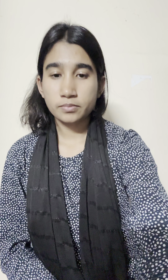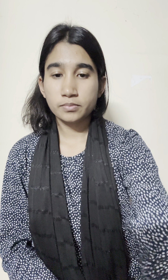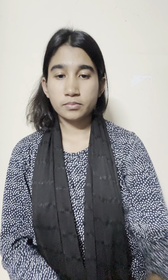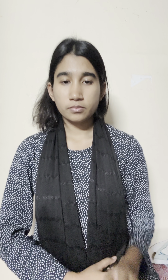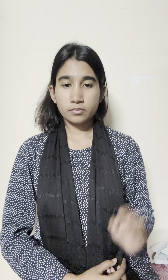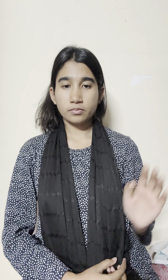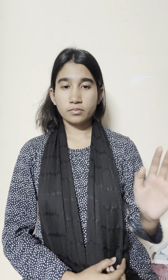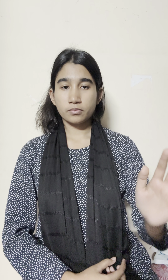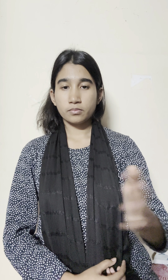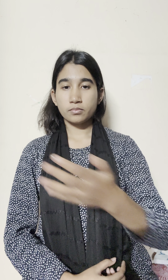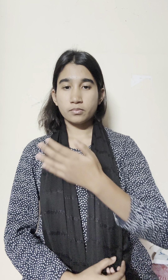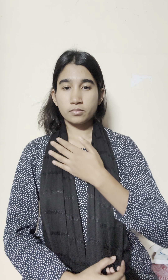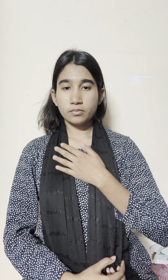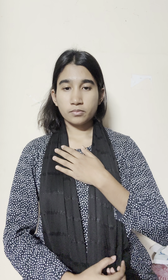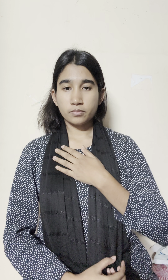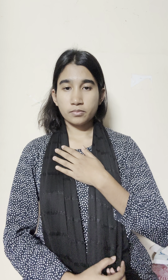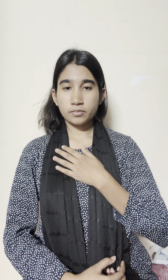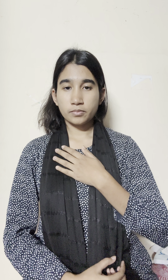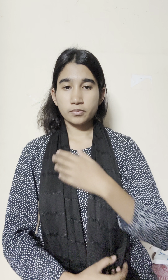আমরা